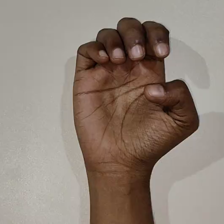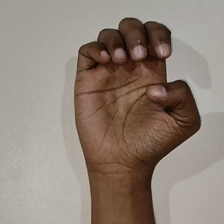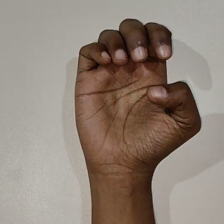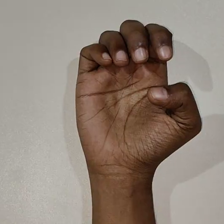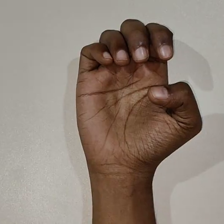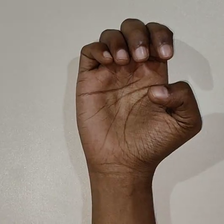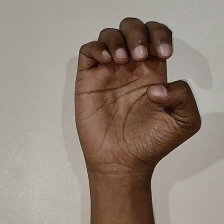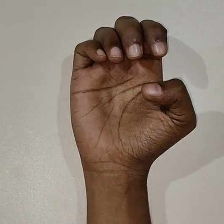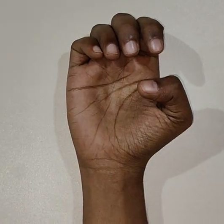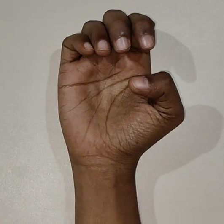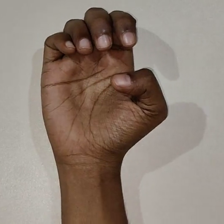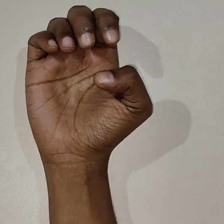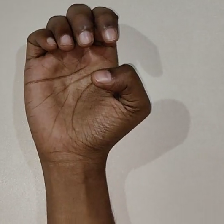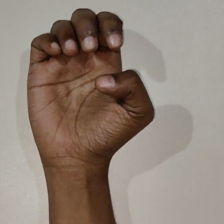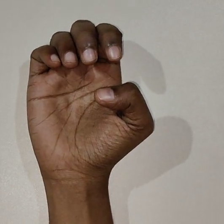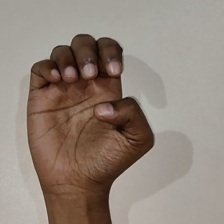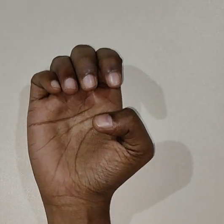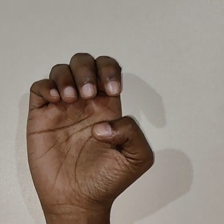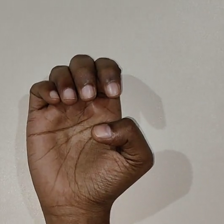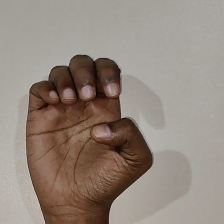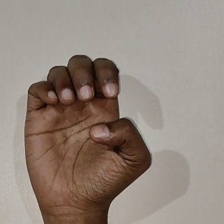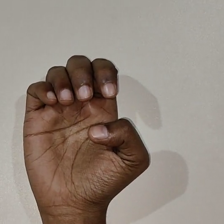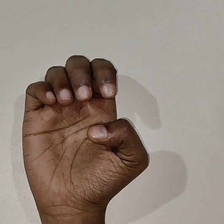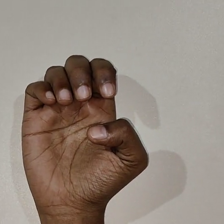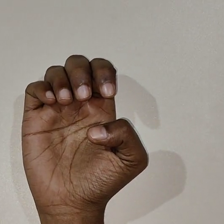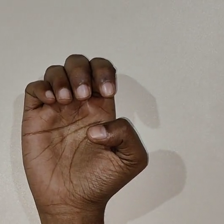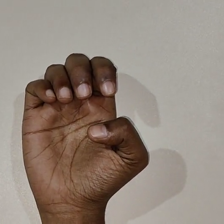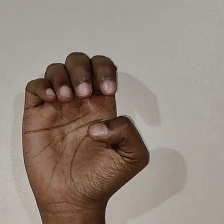ഈ